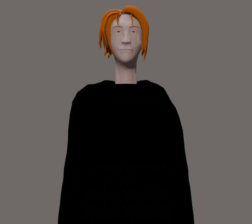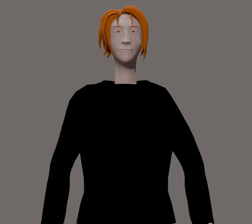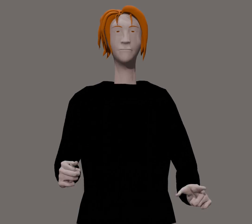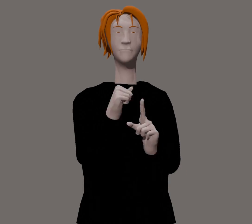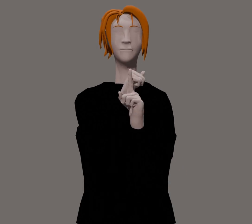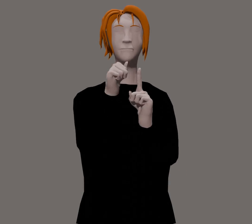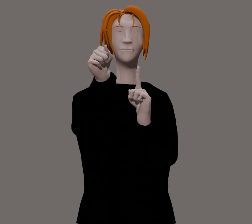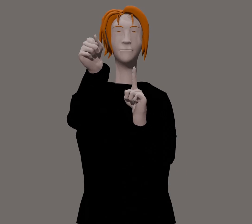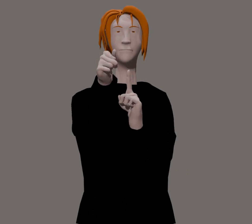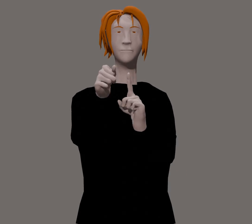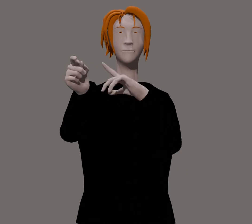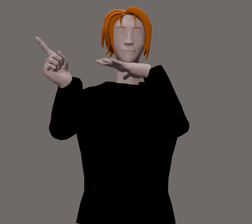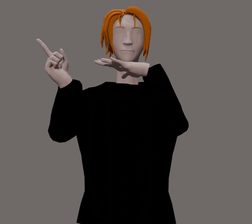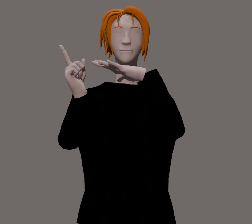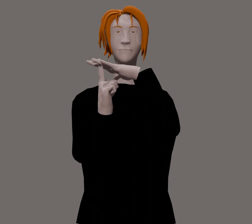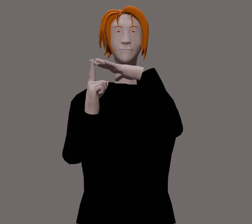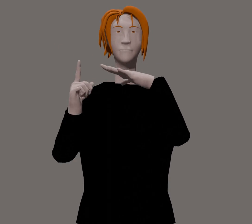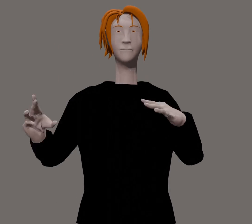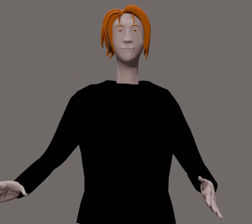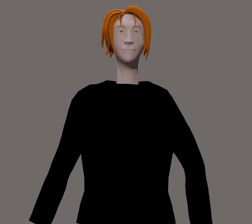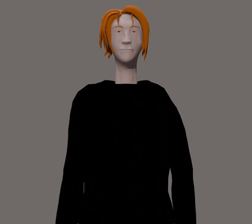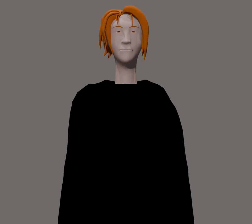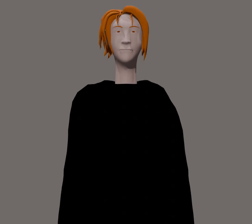Circumstance No Control